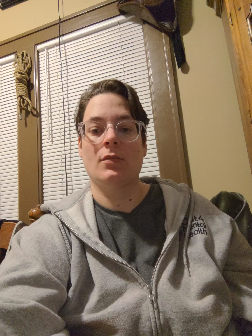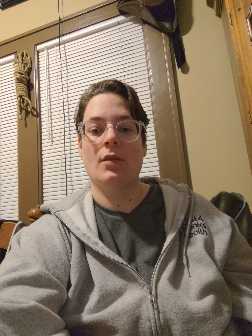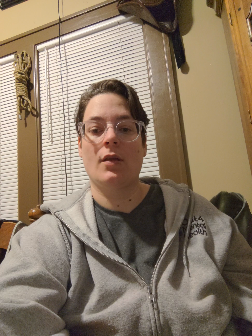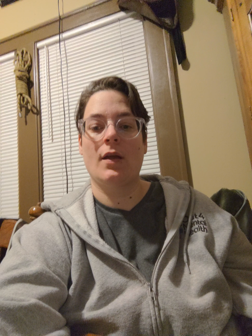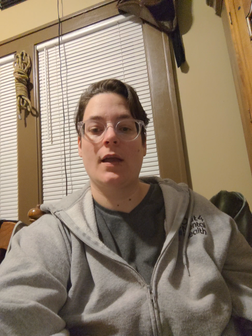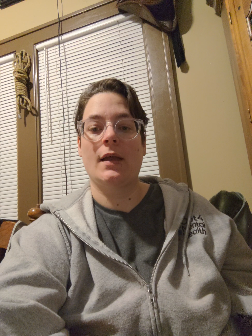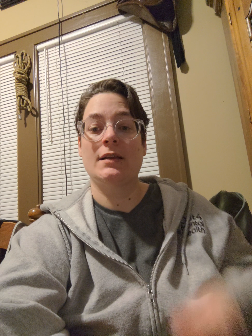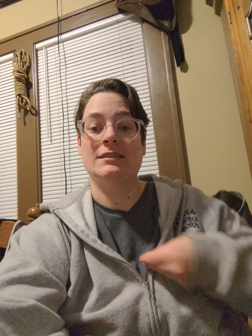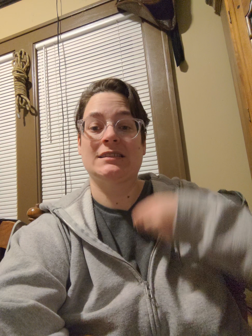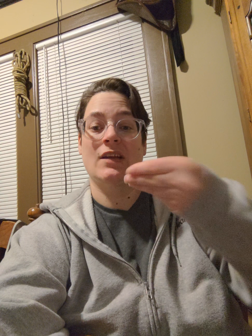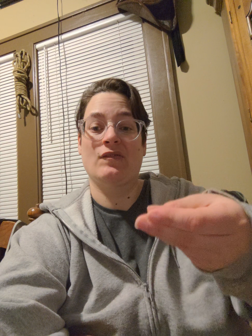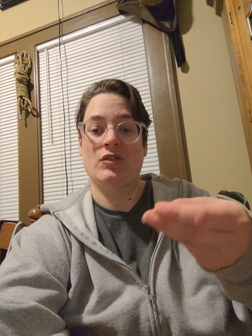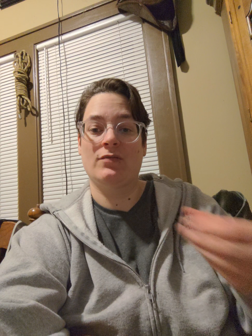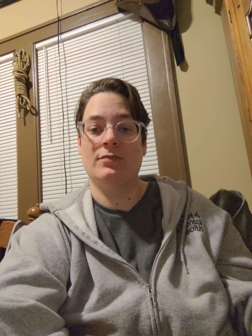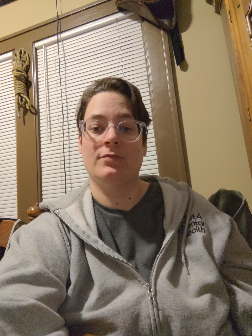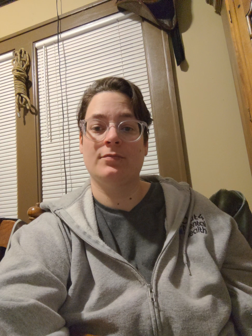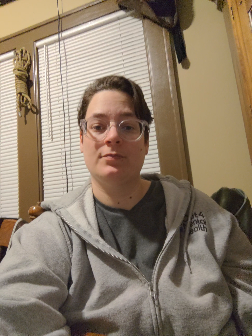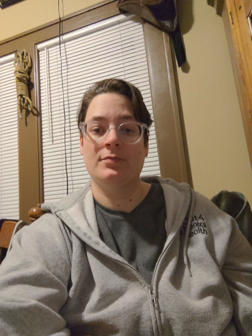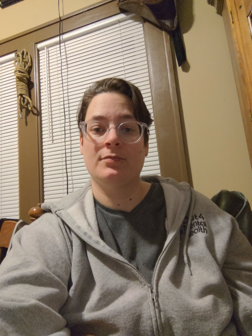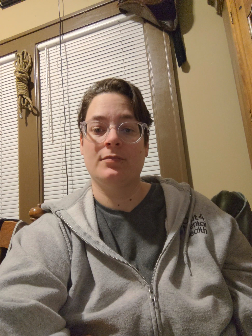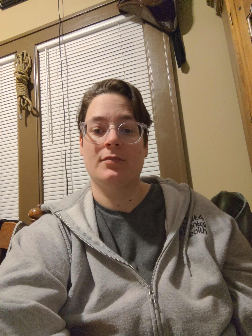give